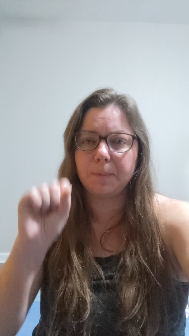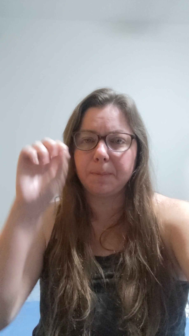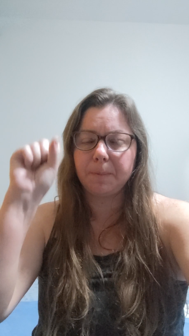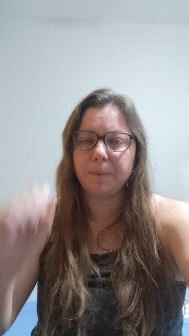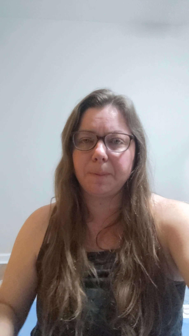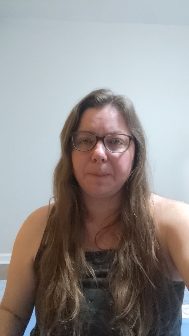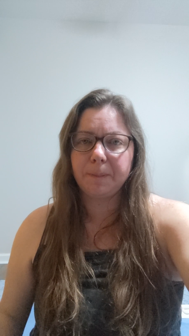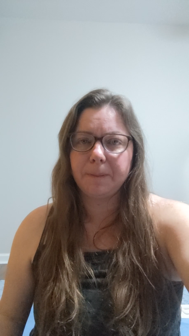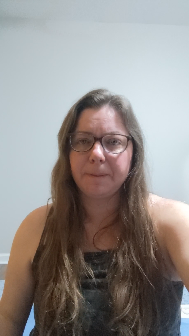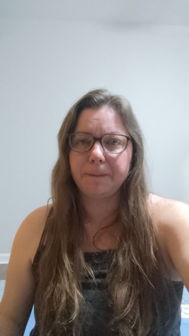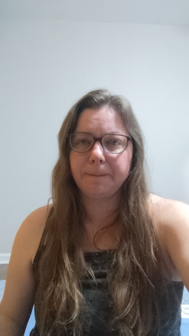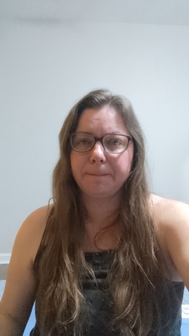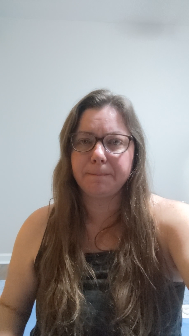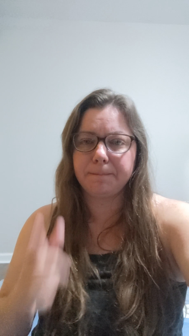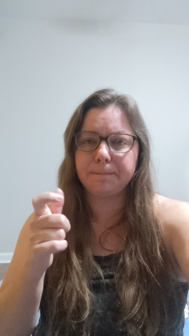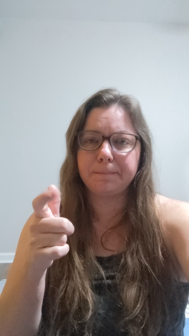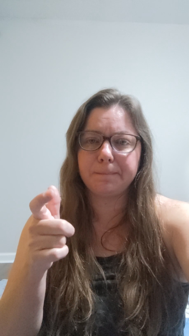run